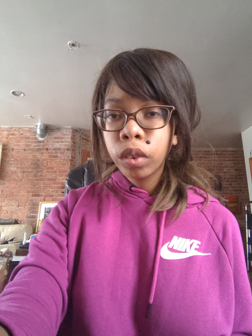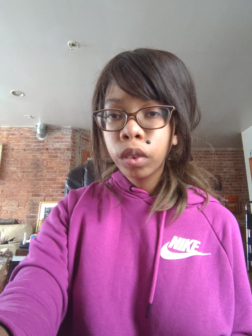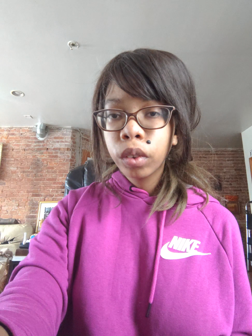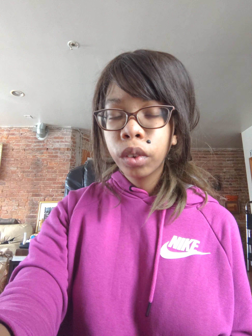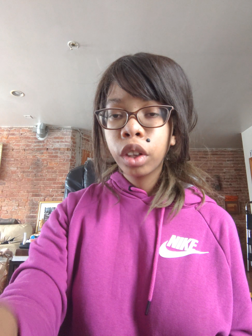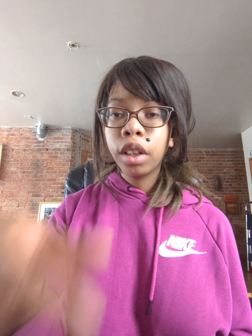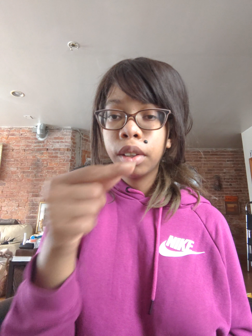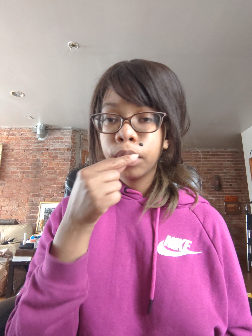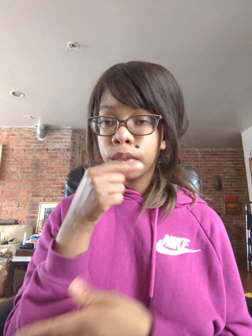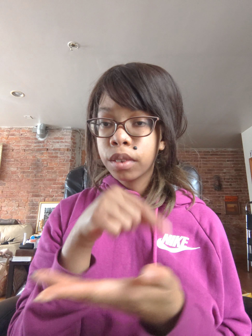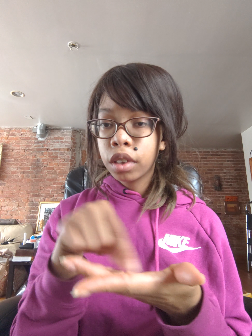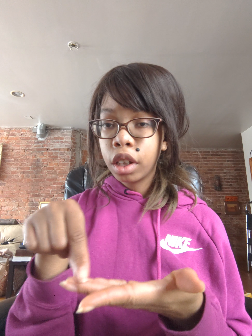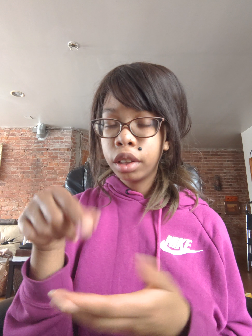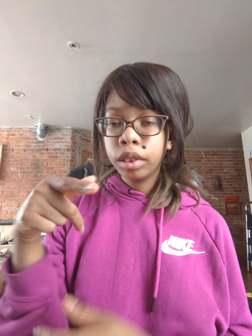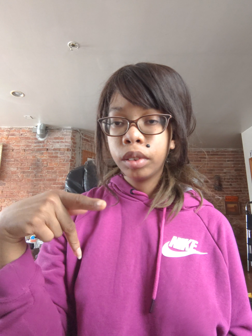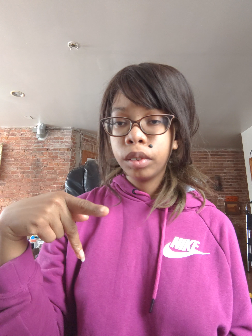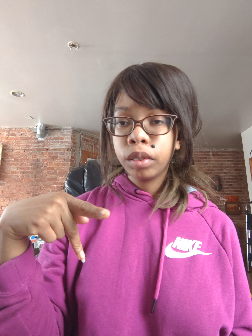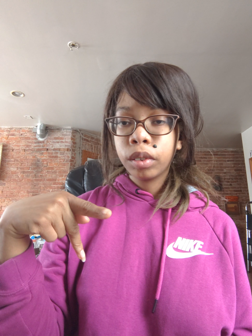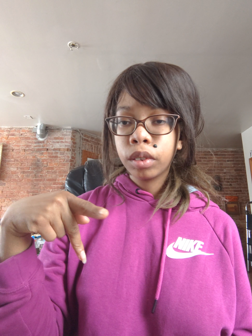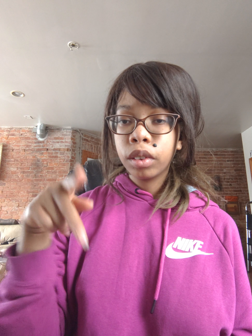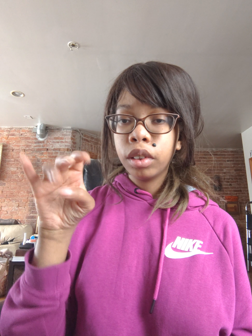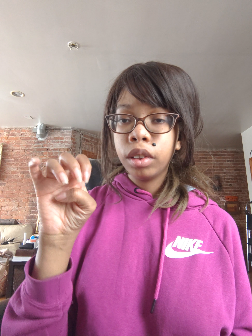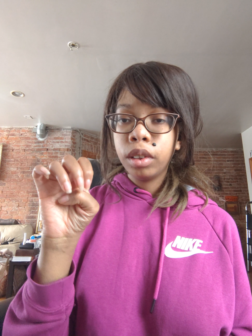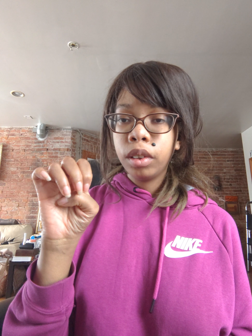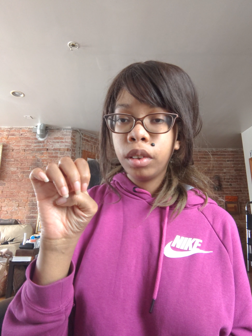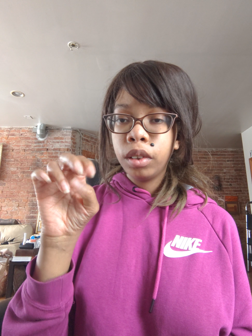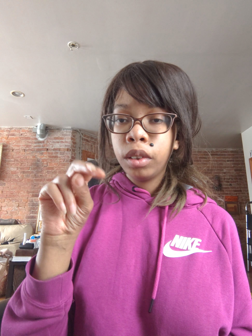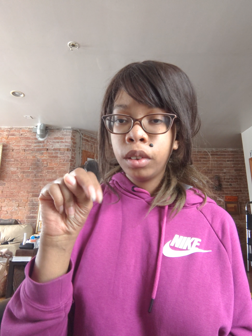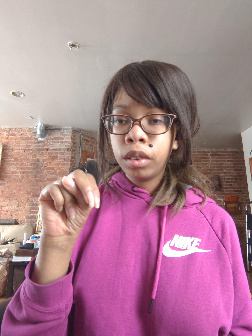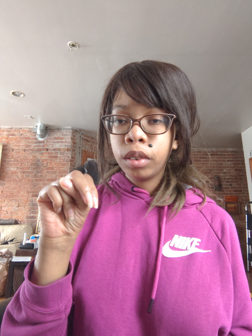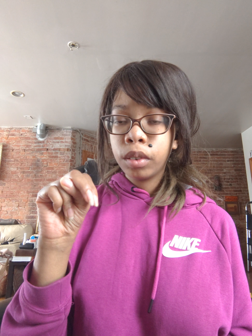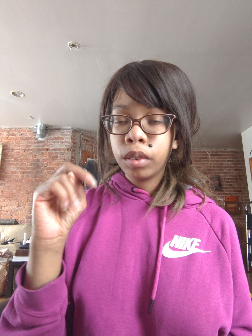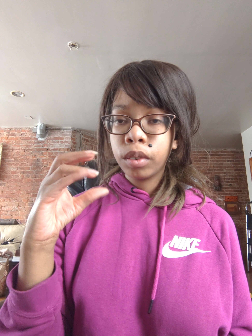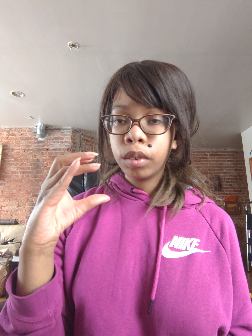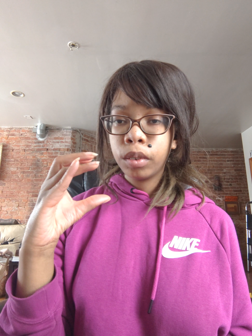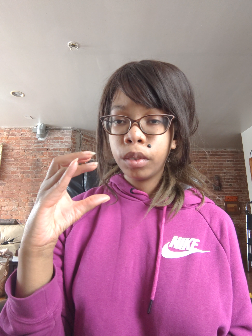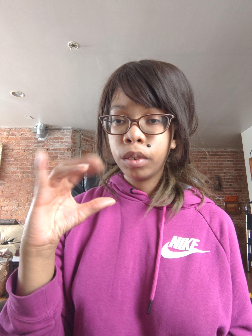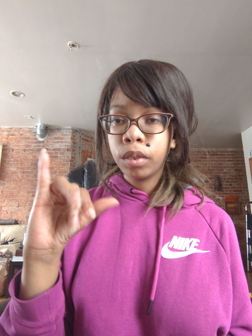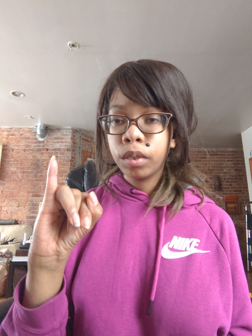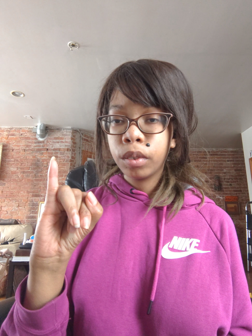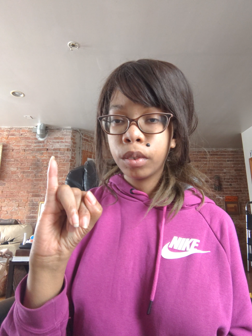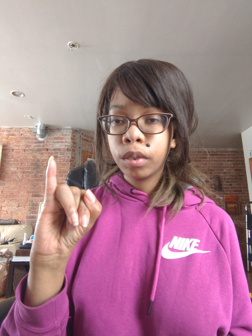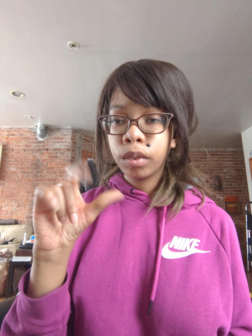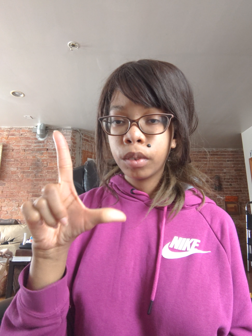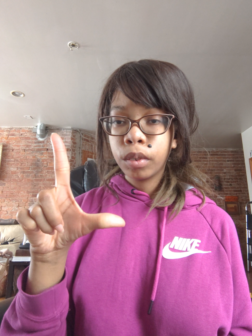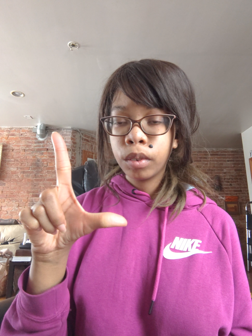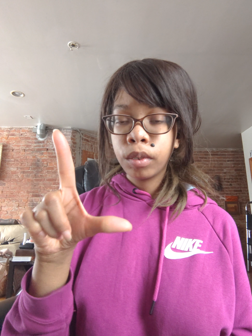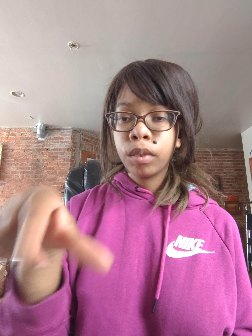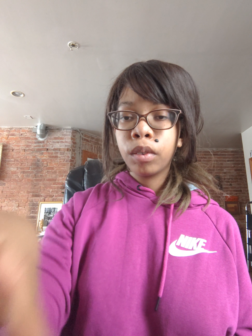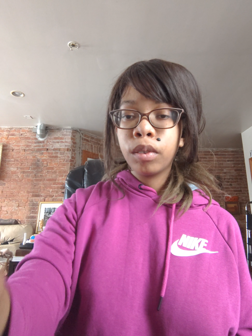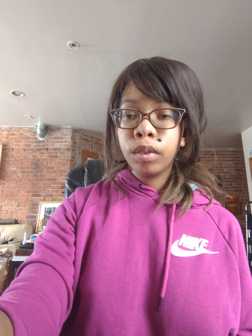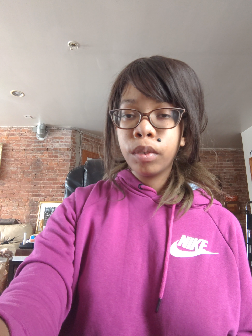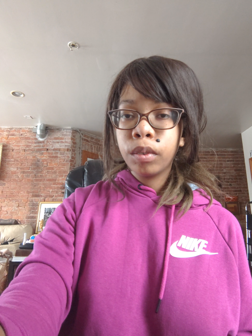pencil